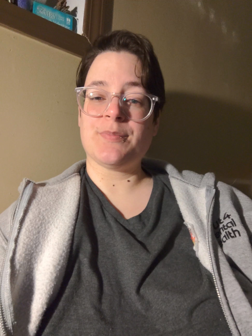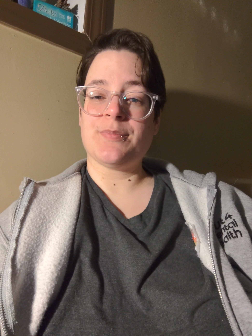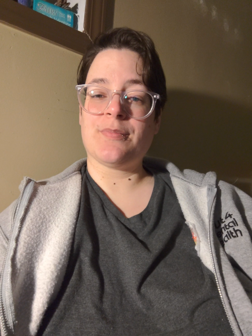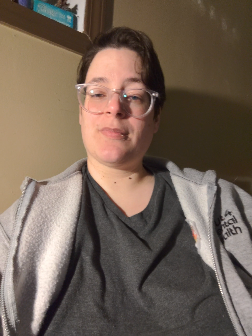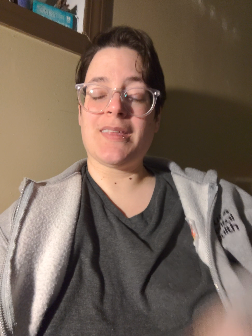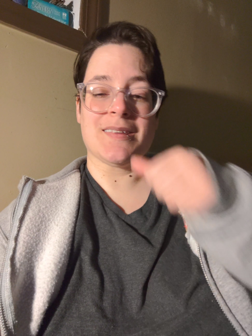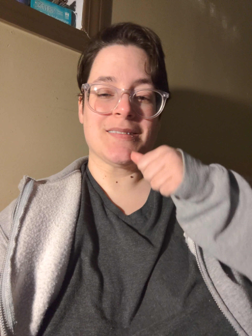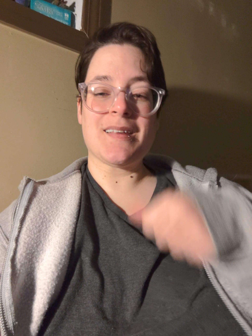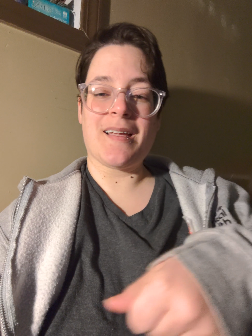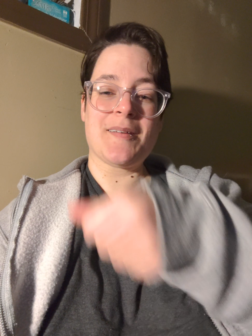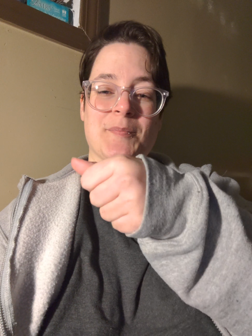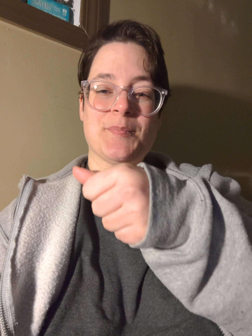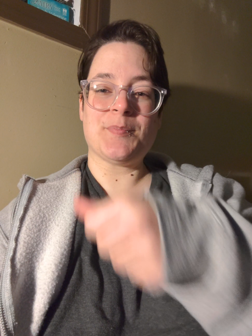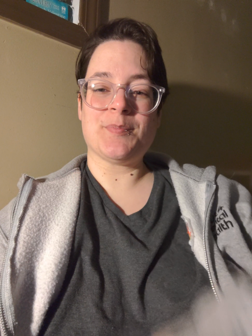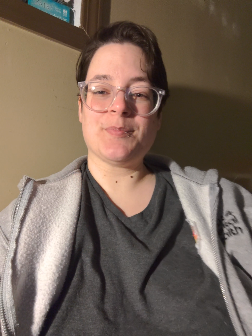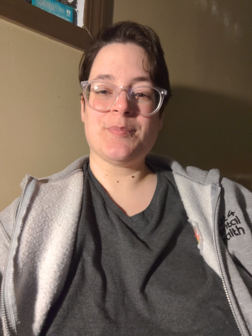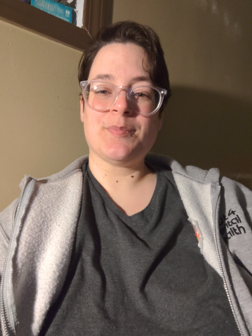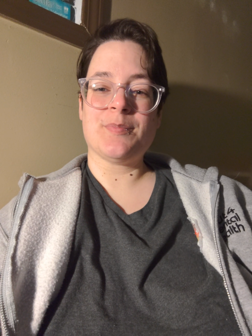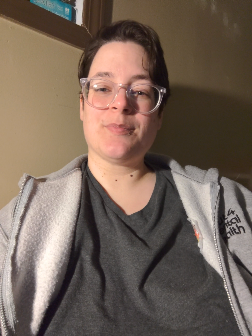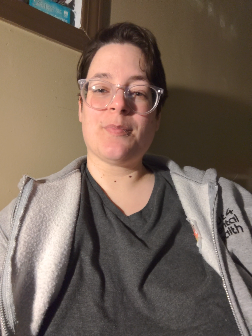hide